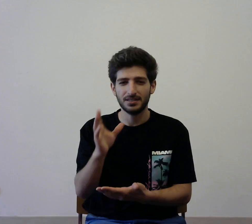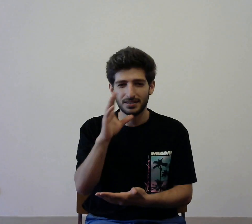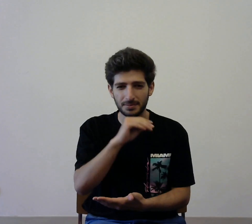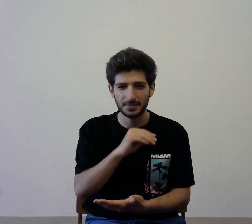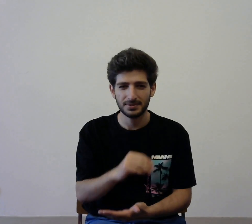bilər